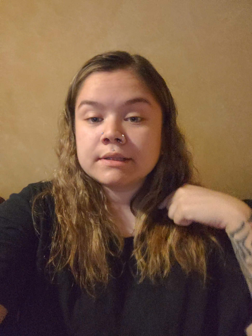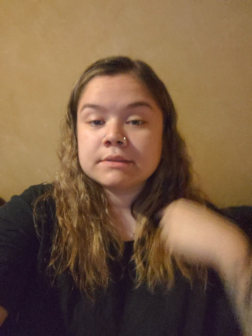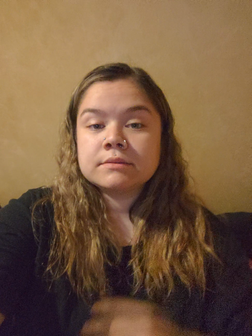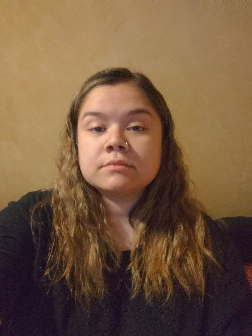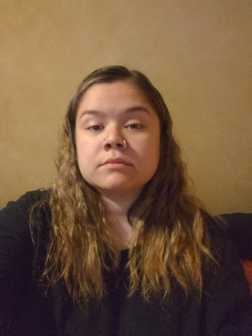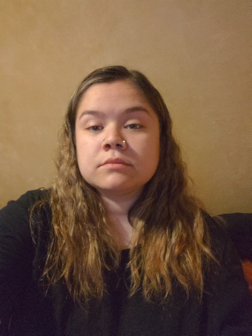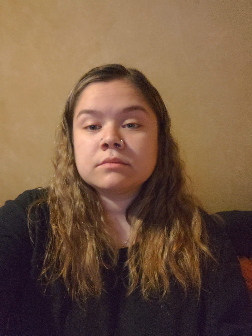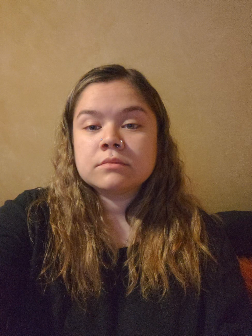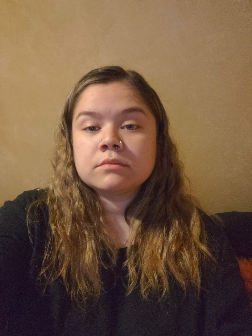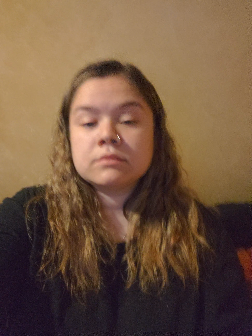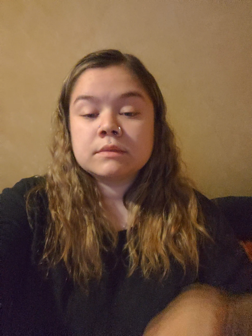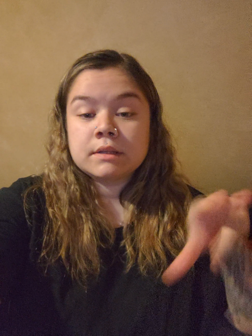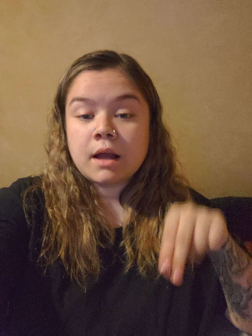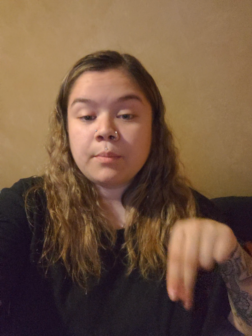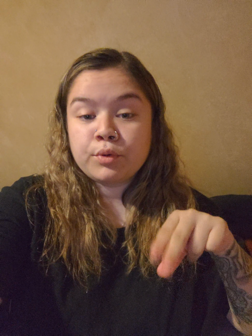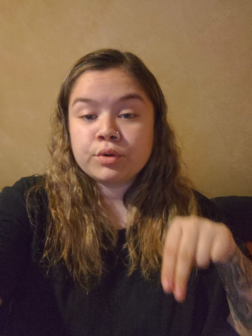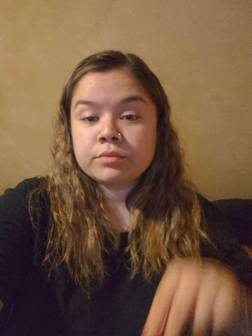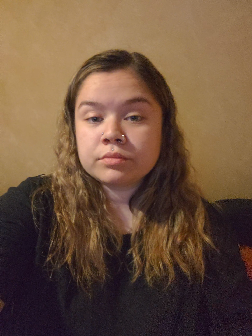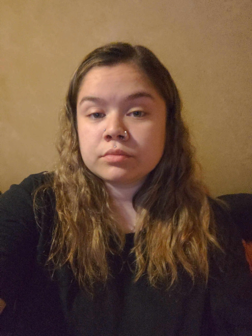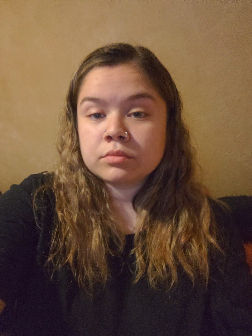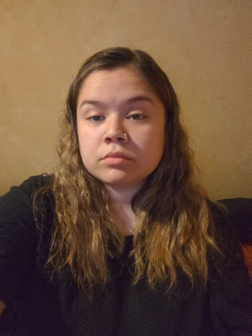diaper